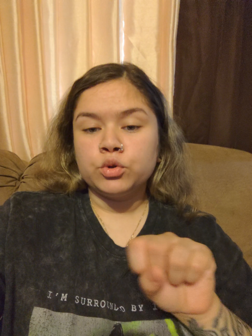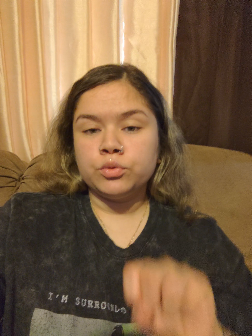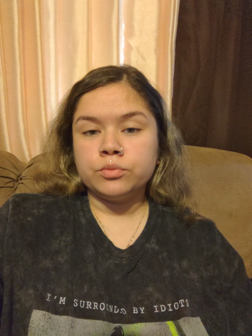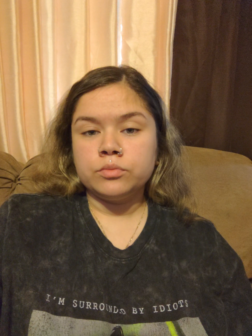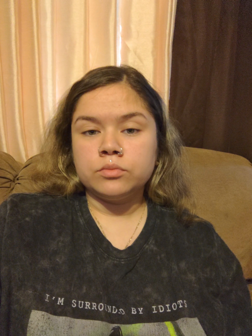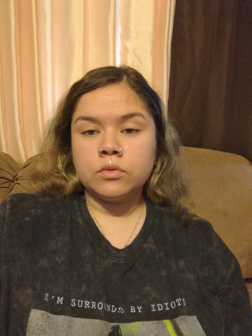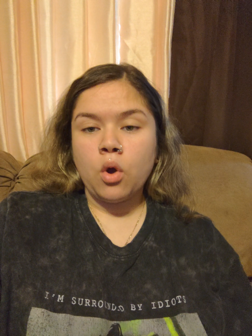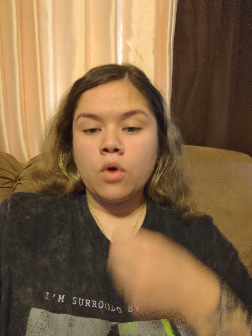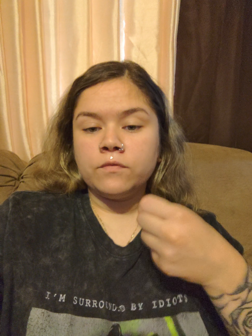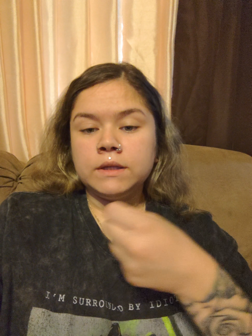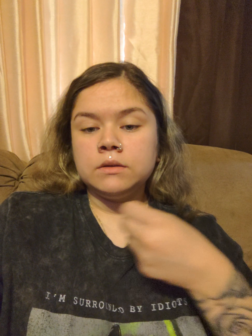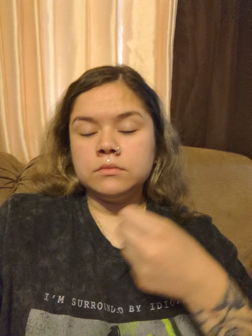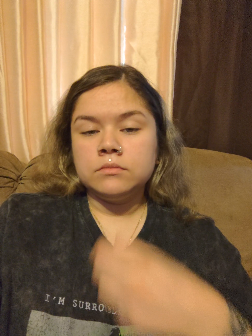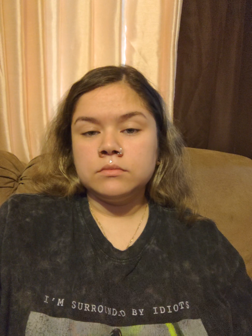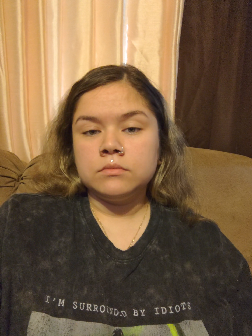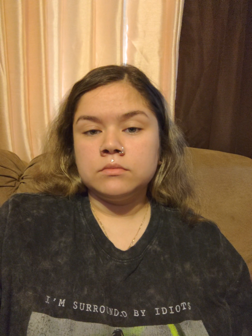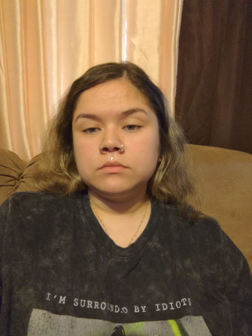coffee